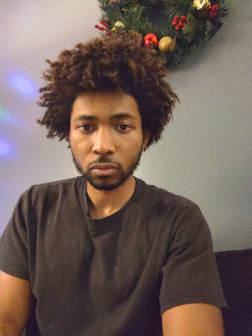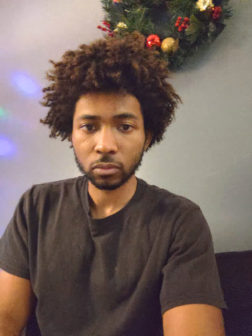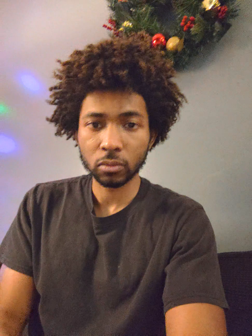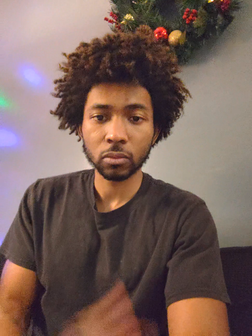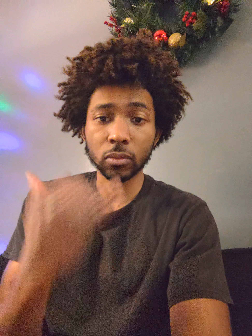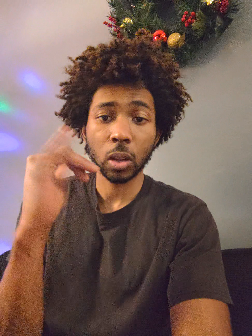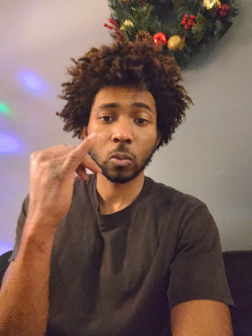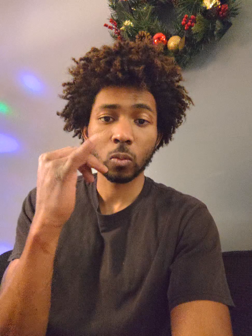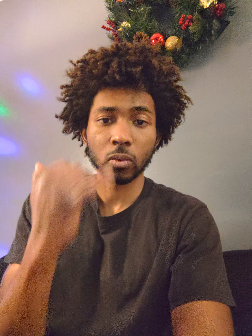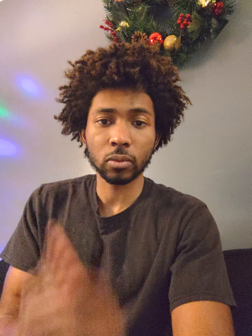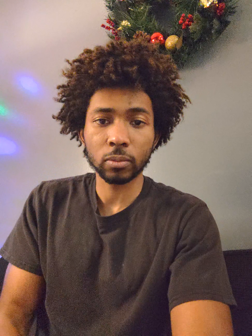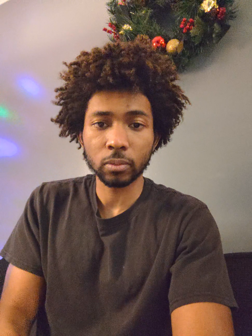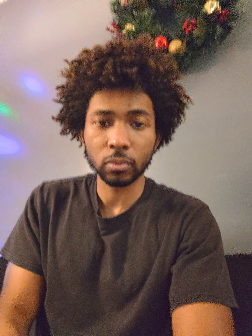yellow